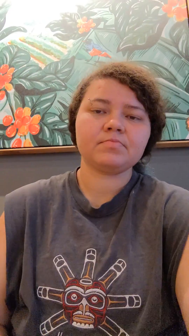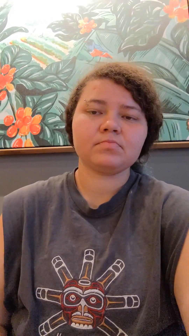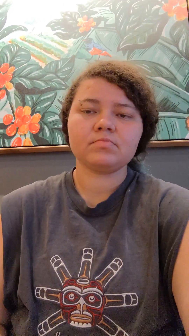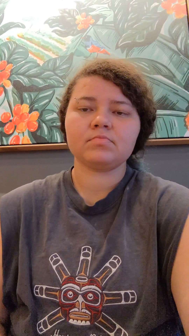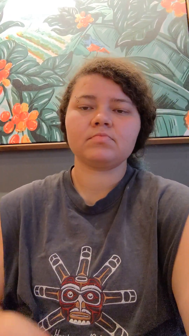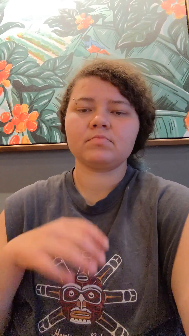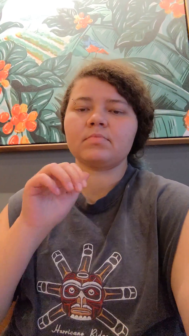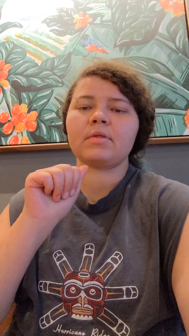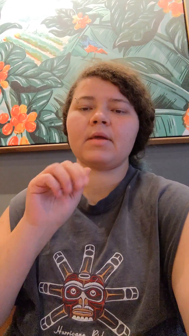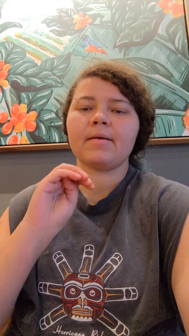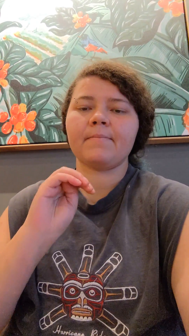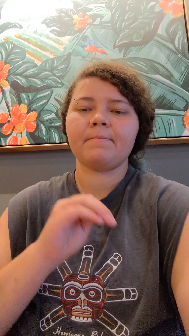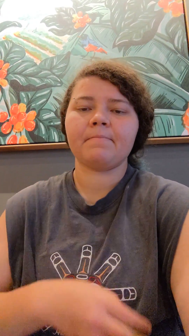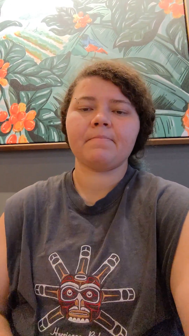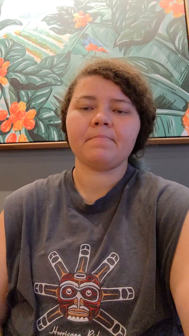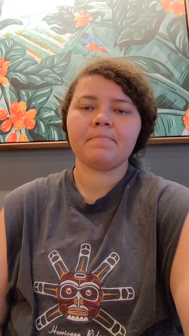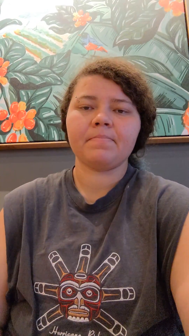am